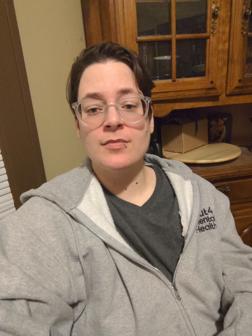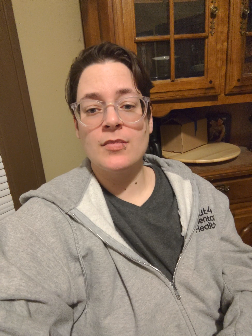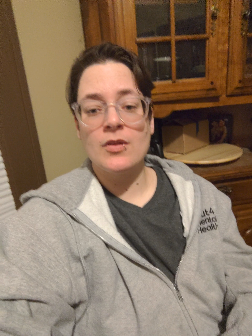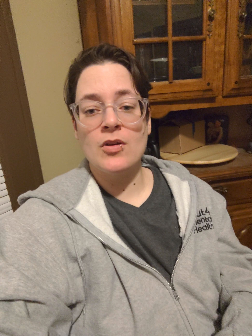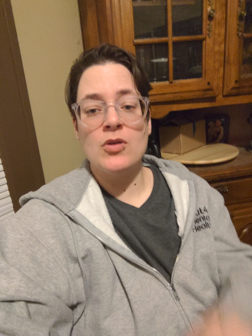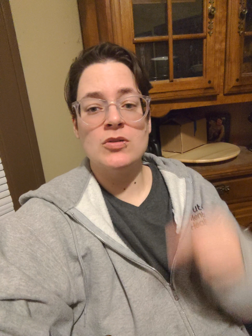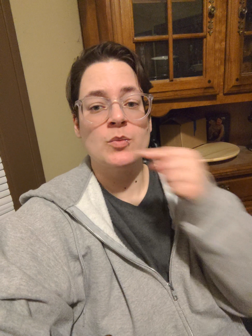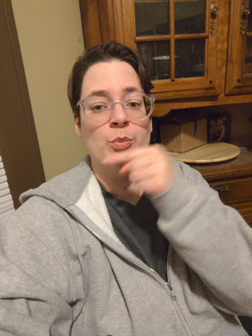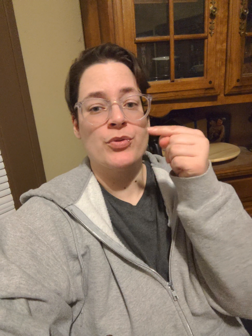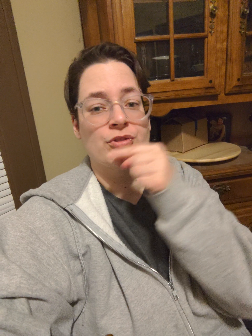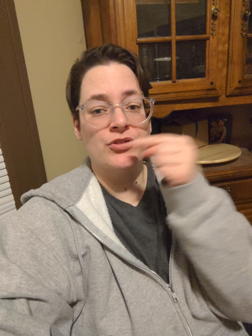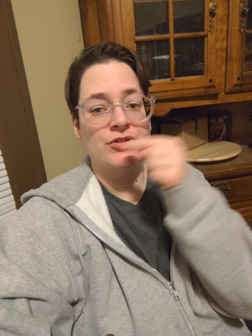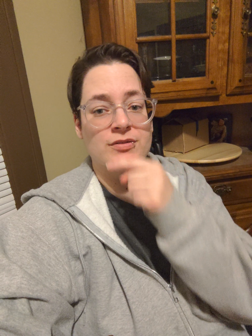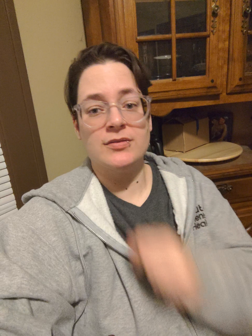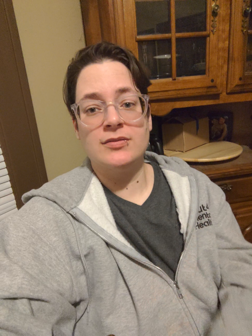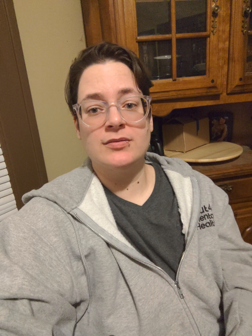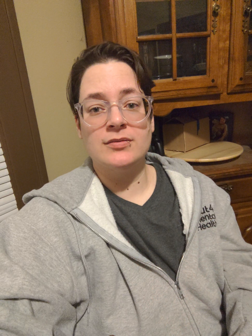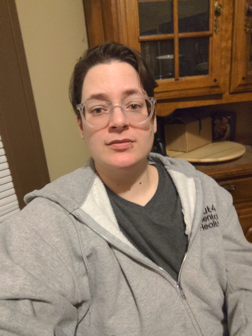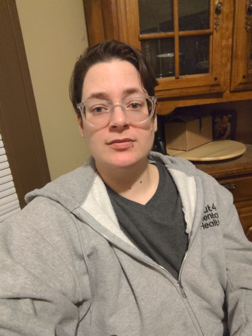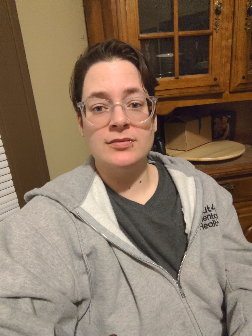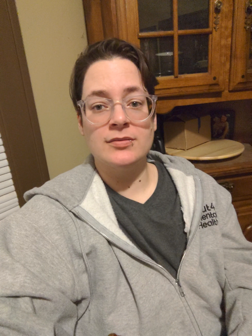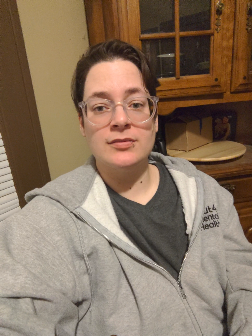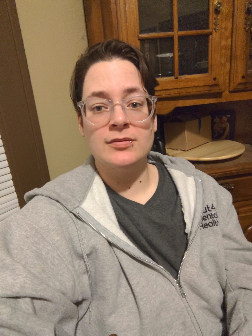toothbrush